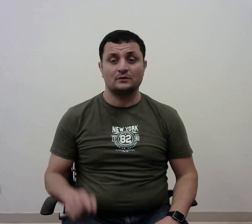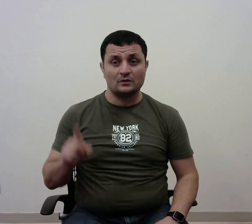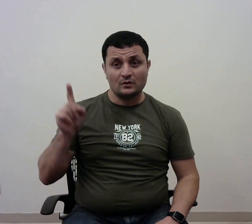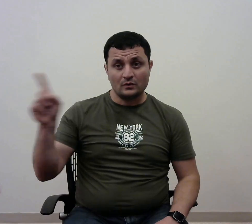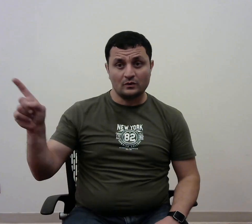onun